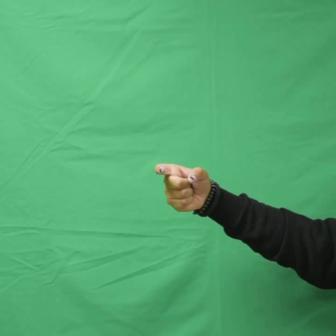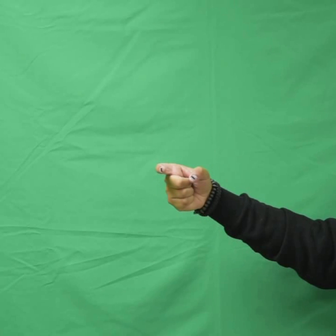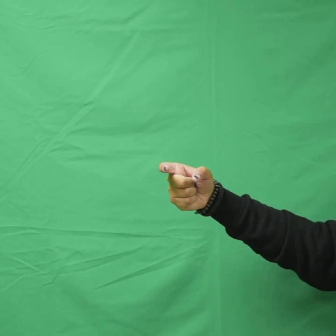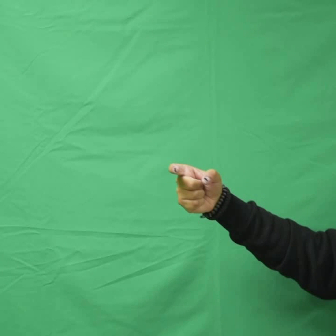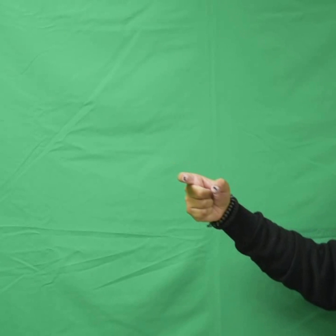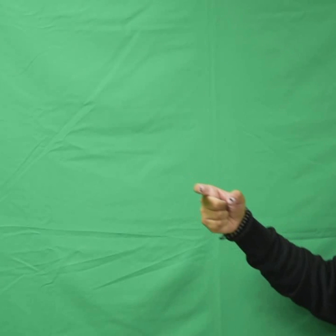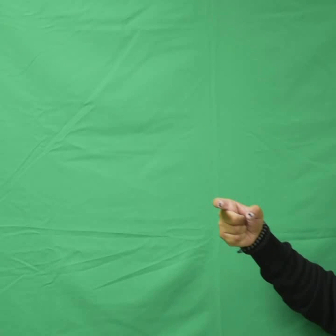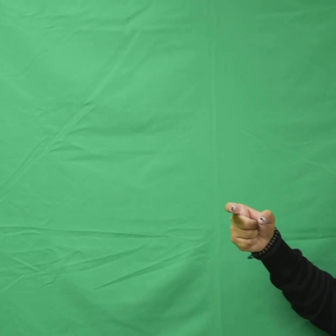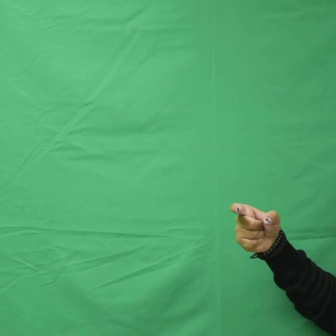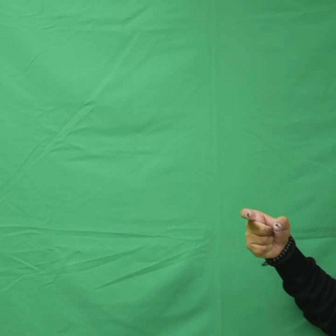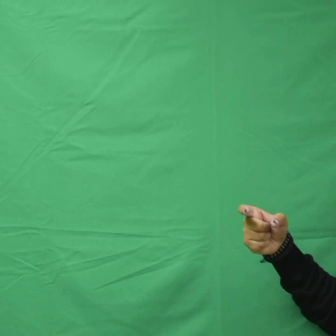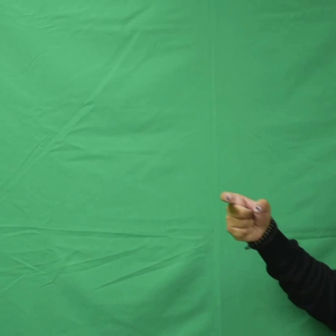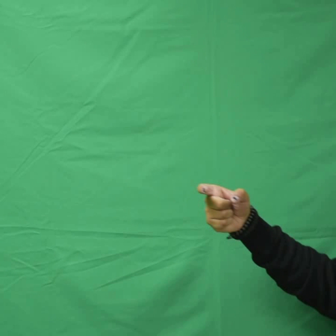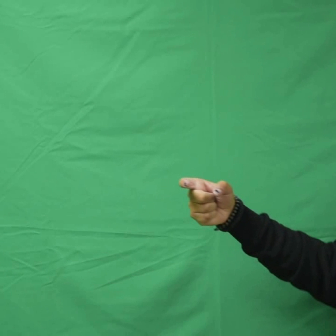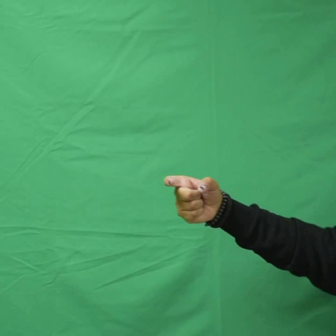Q